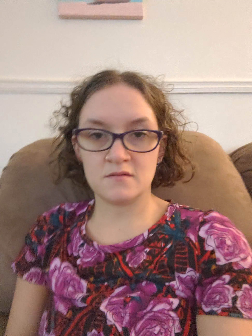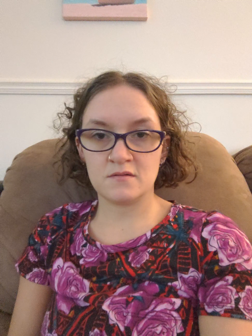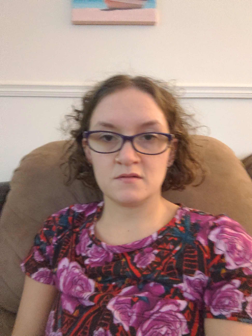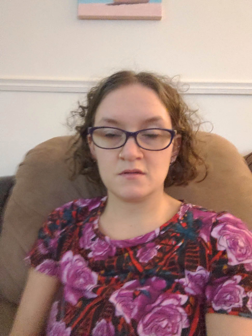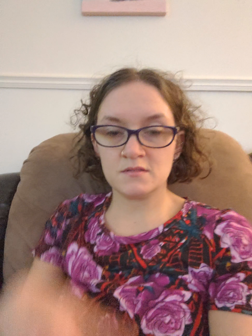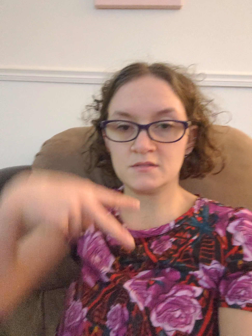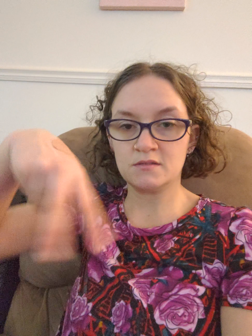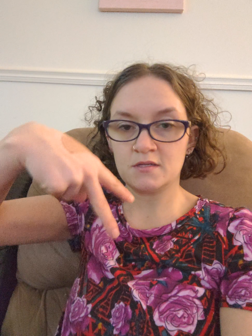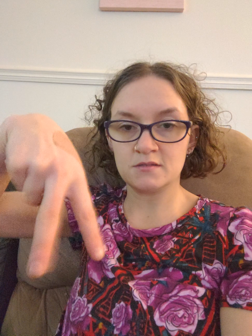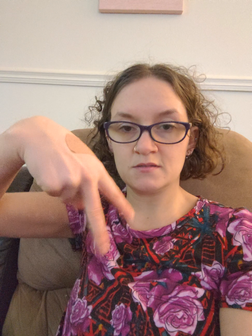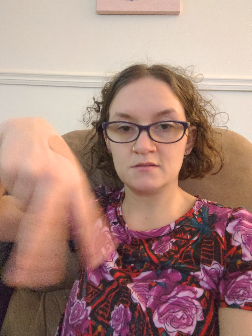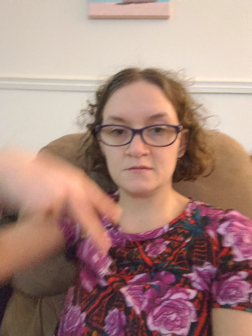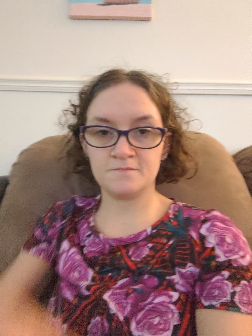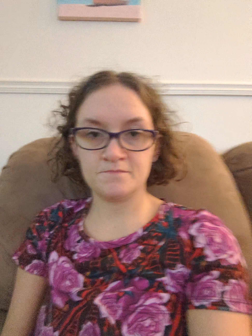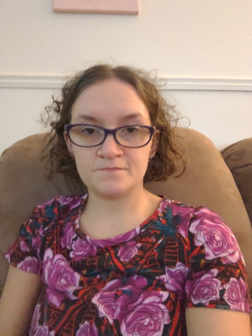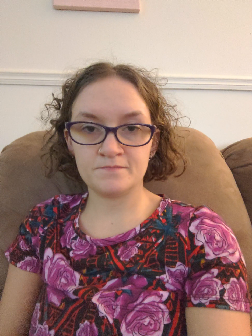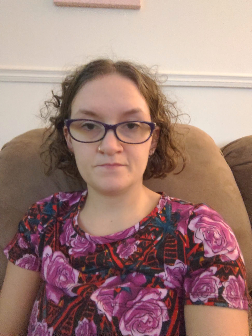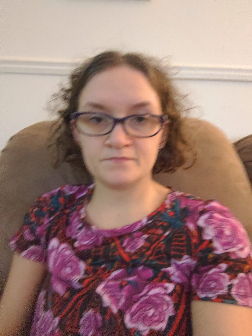dance